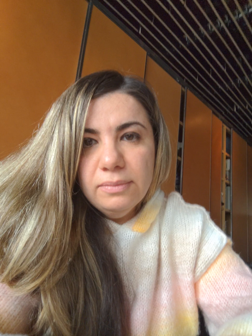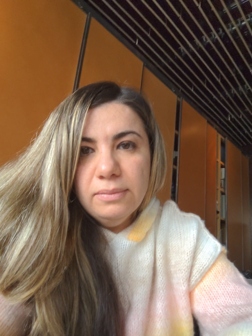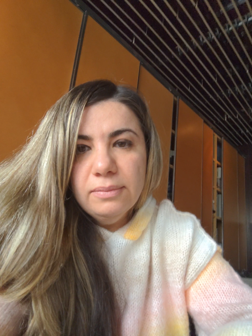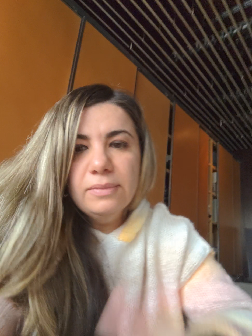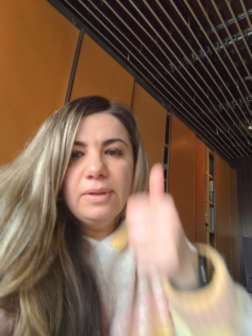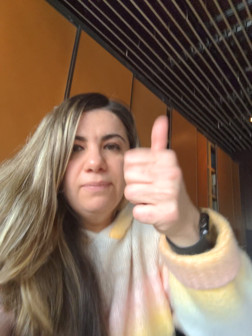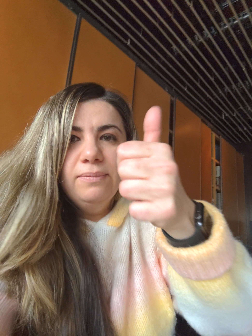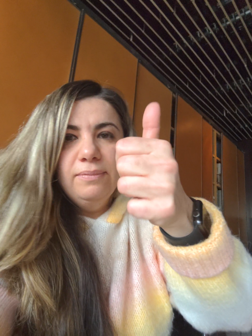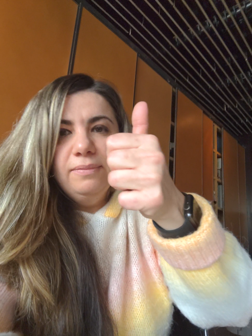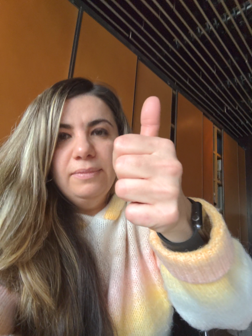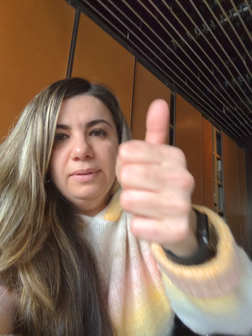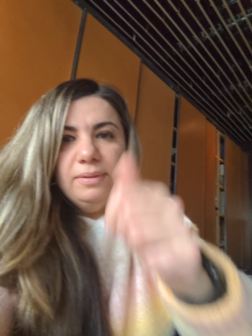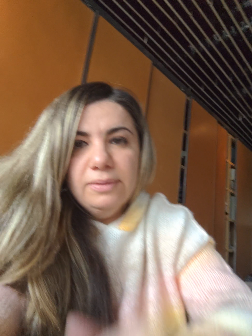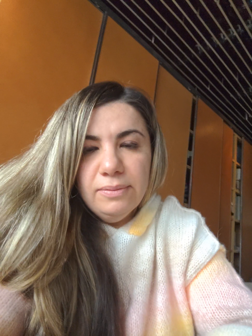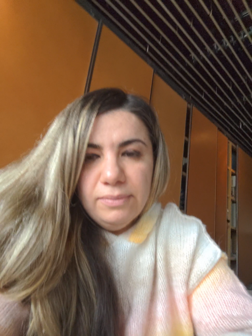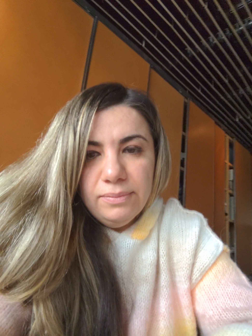yourself